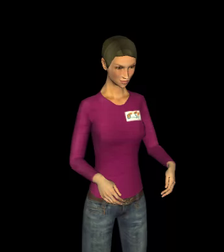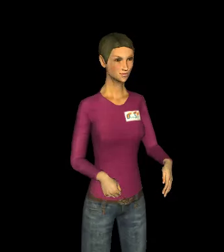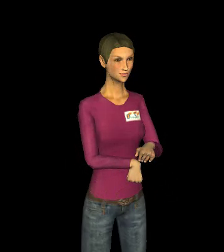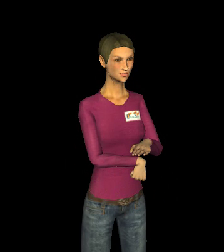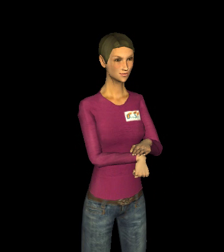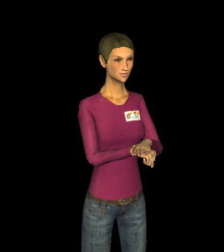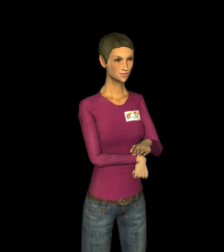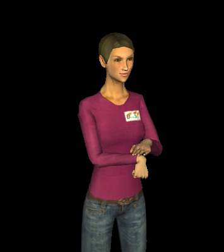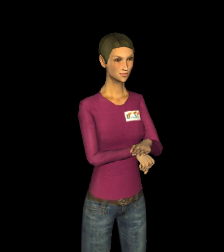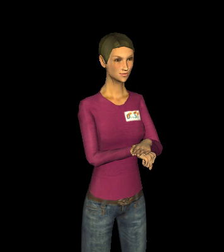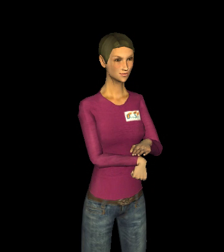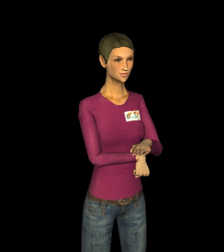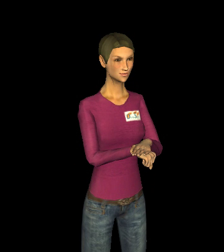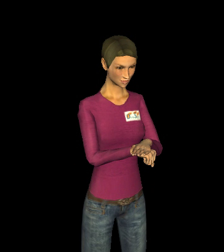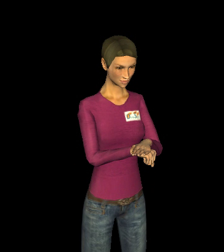كرة القدم